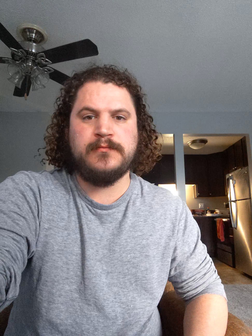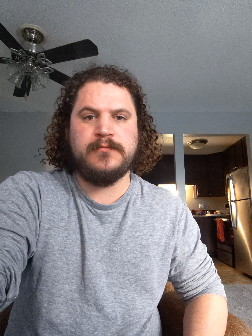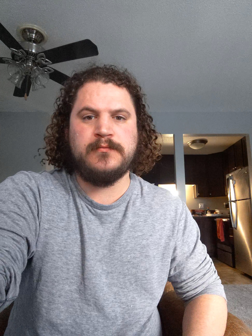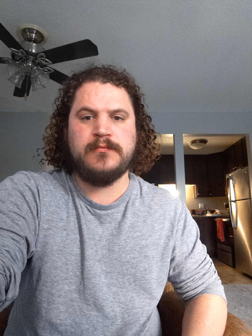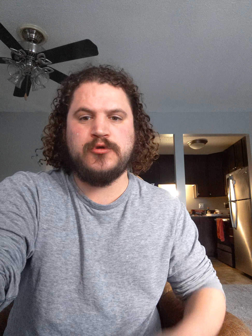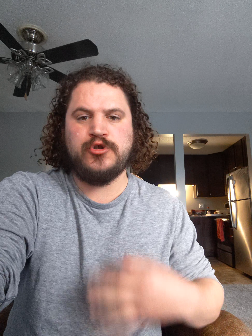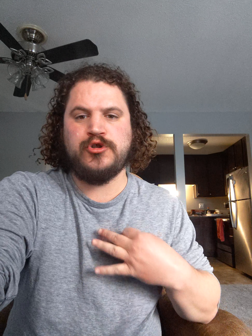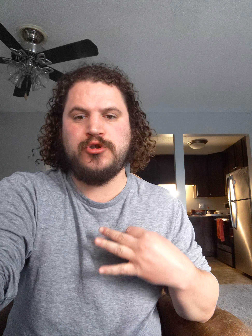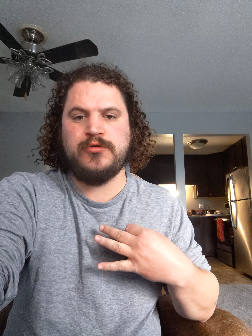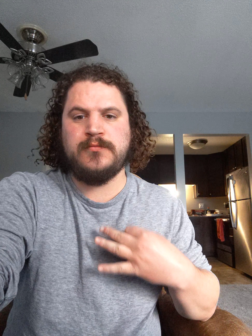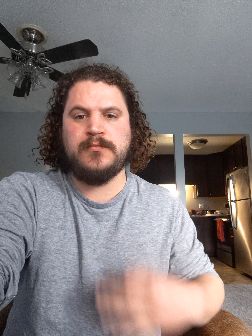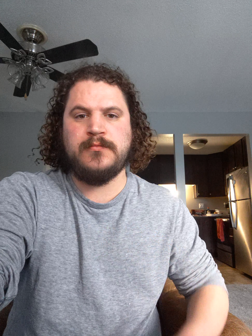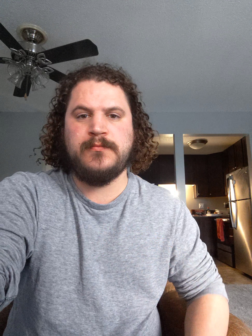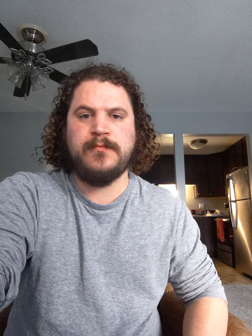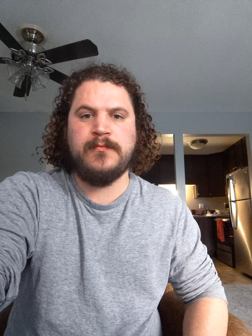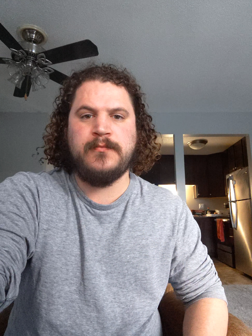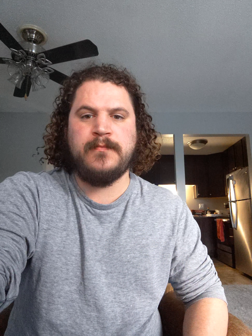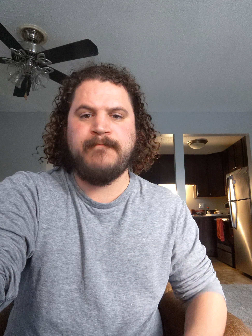shirt